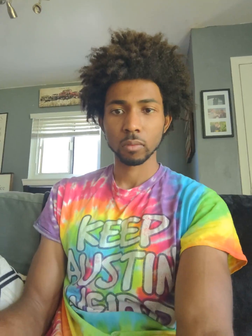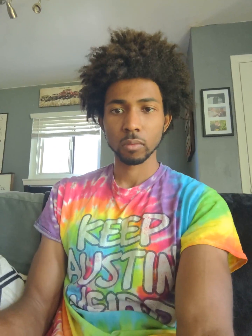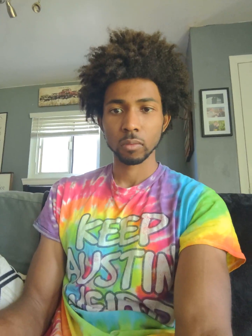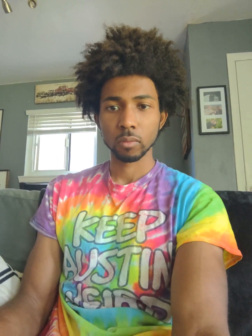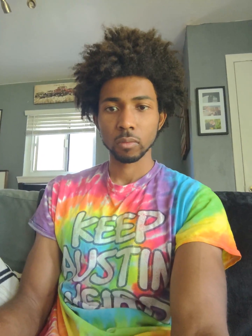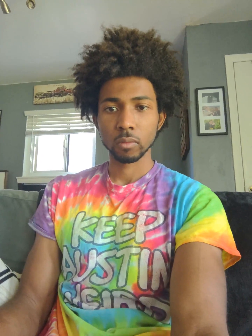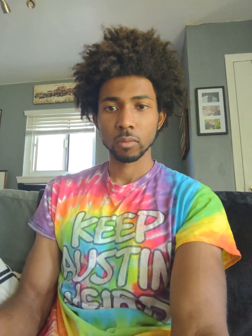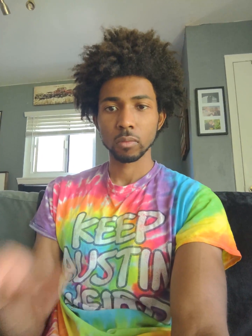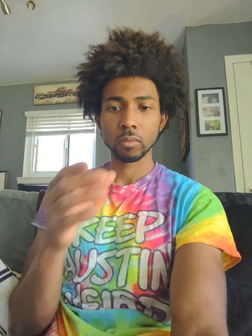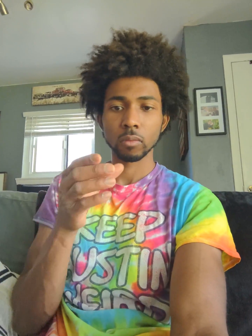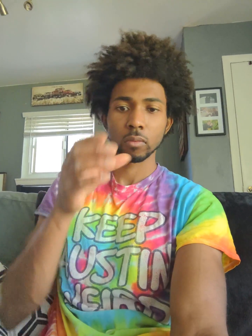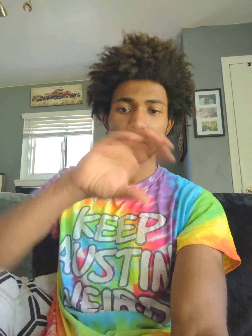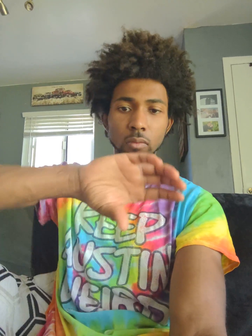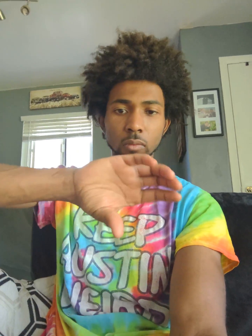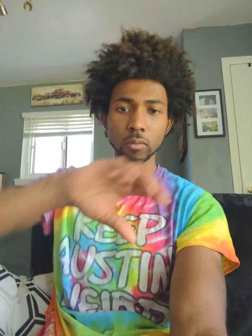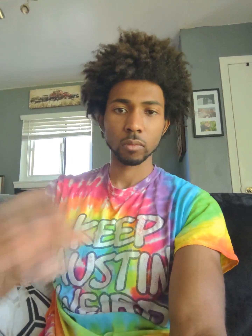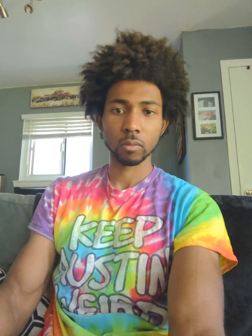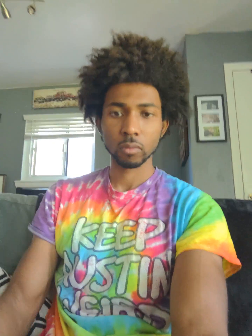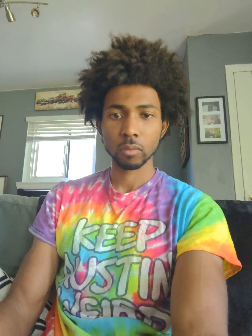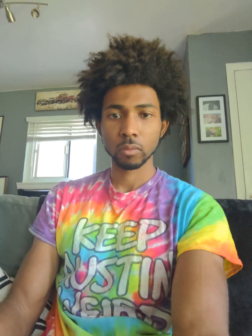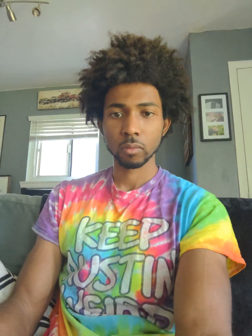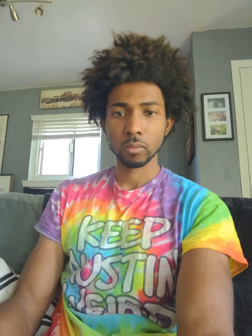dump